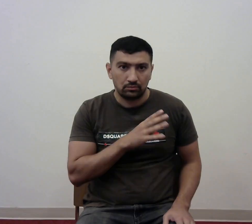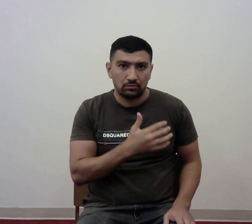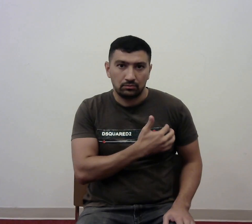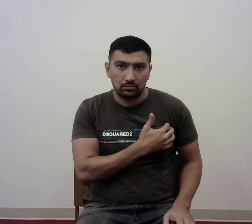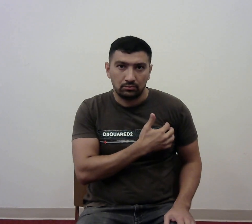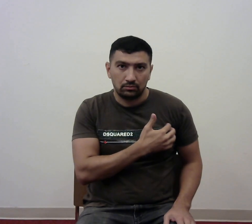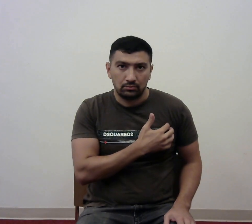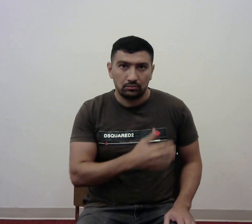istəmək